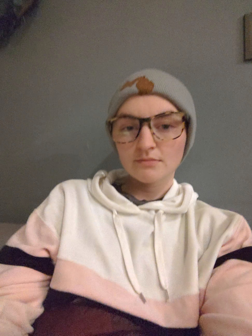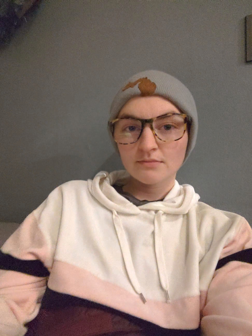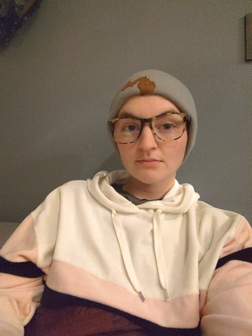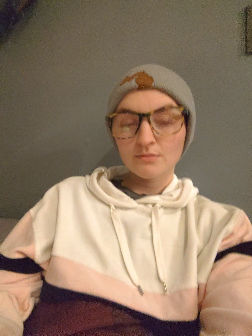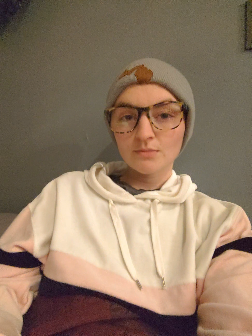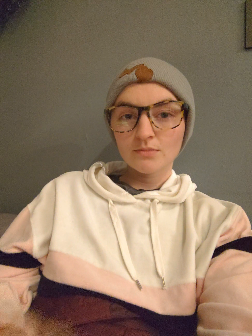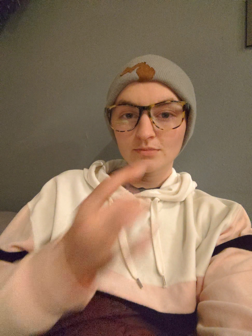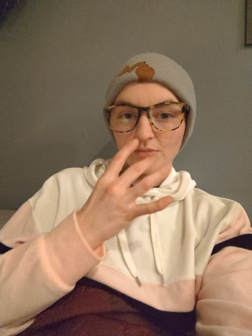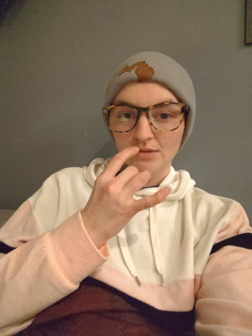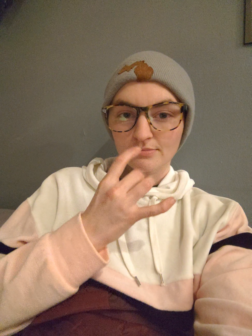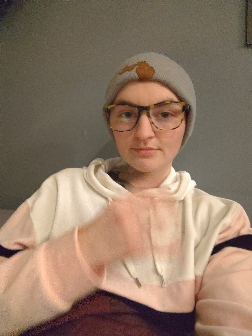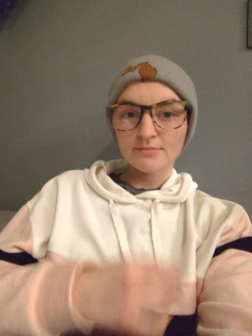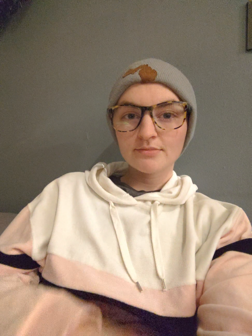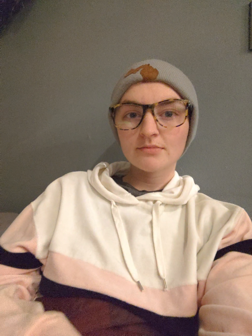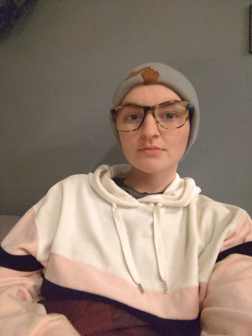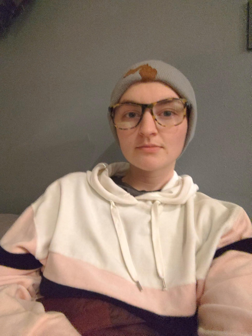snack